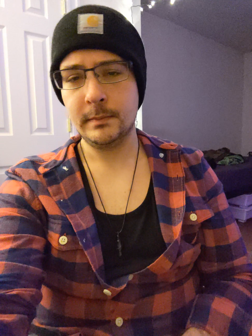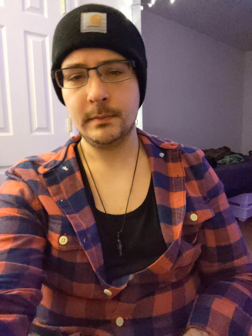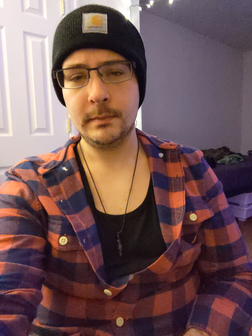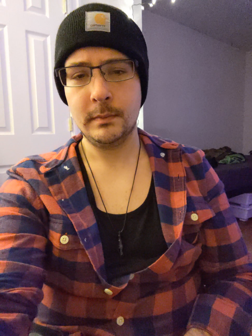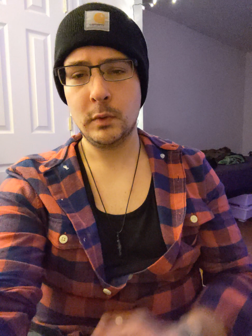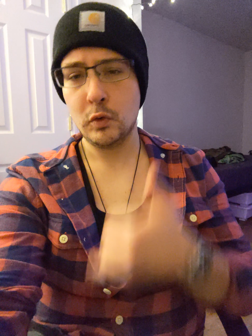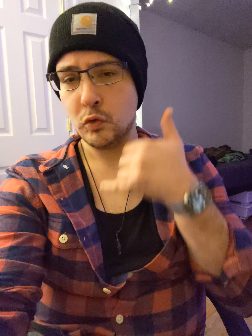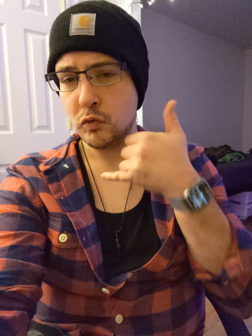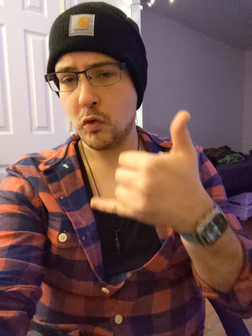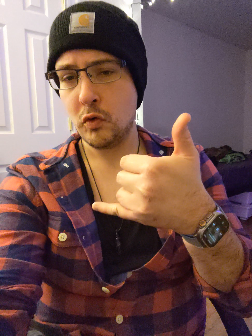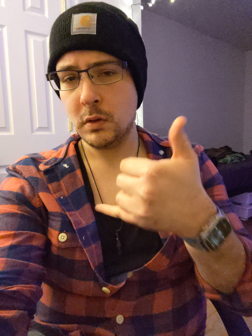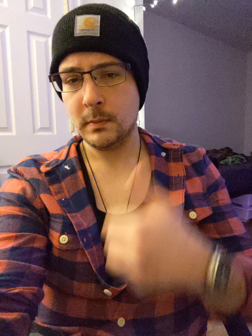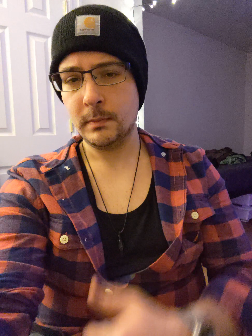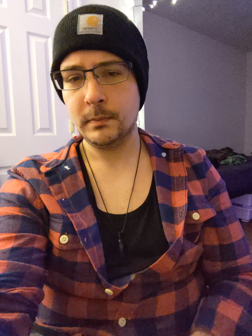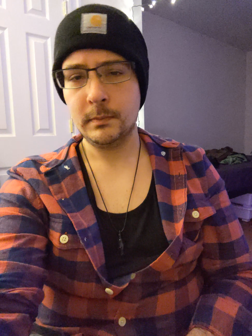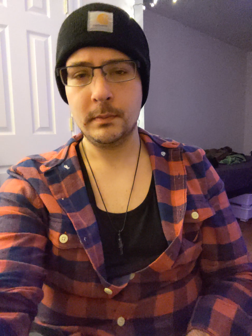call on the phone